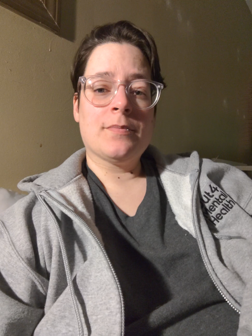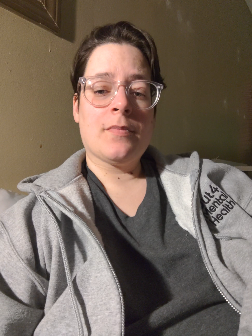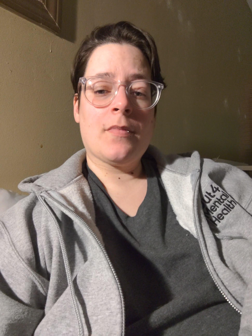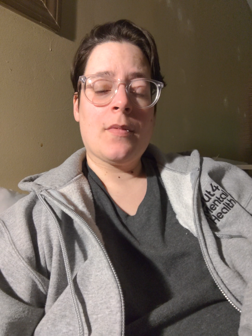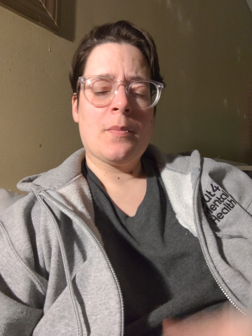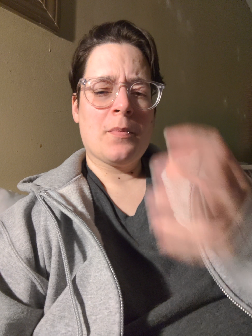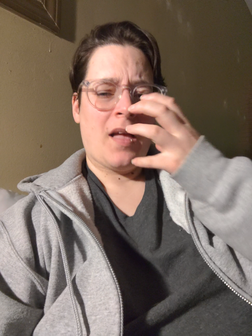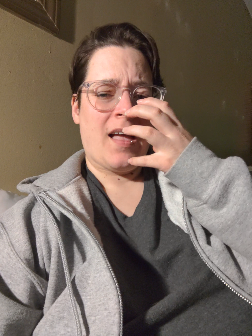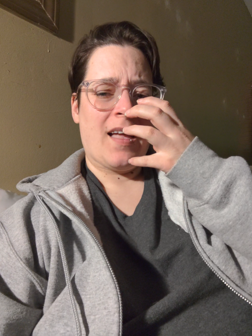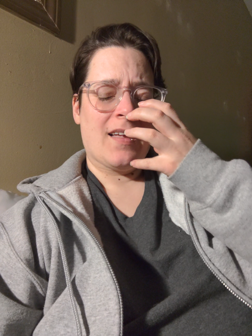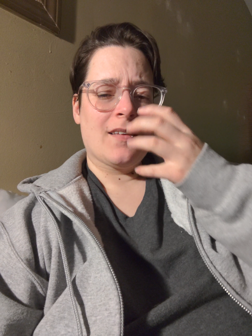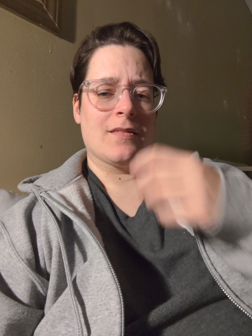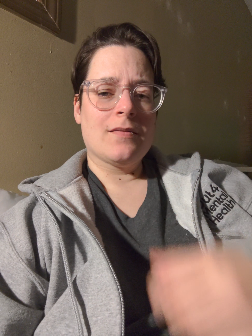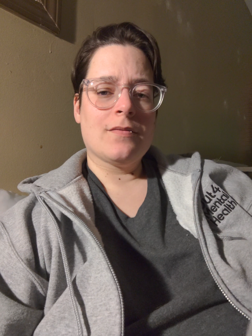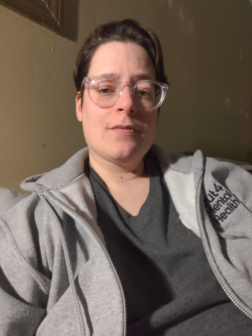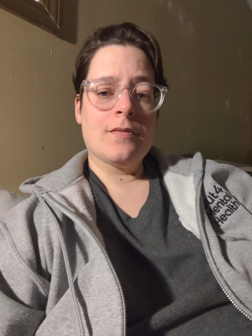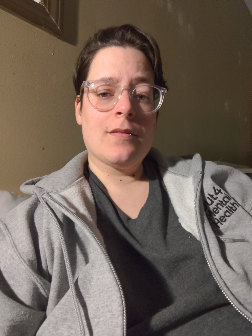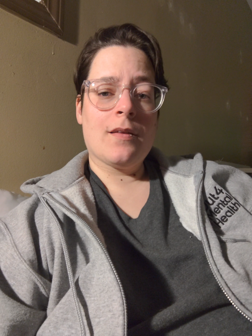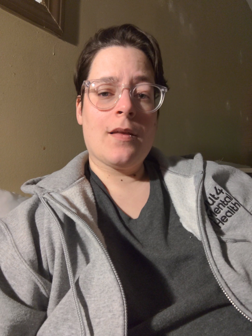mad